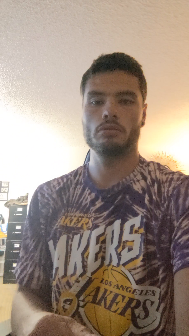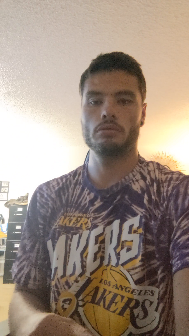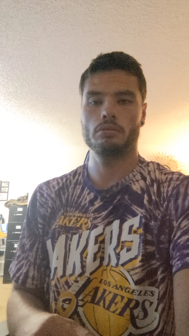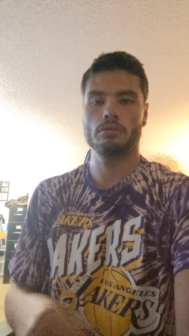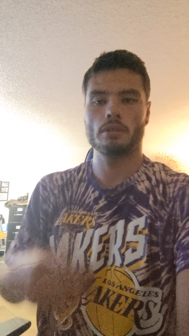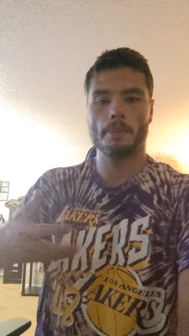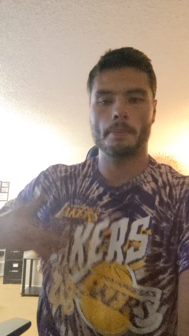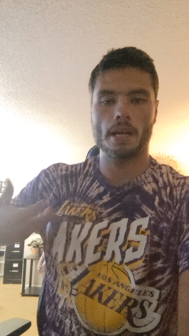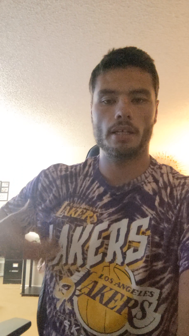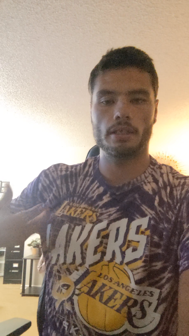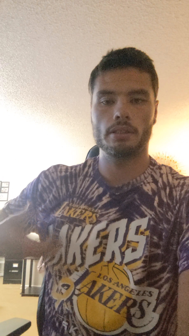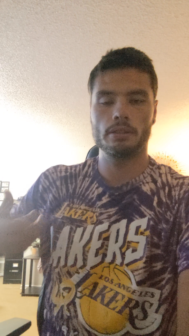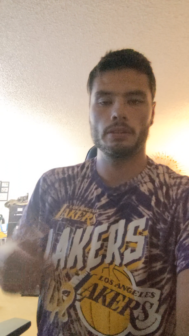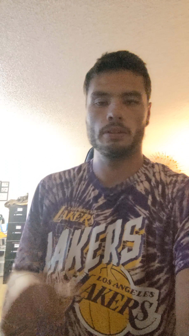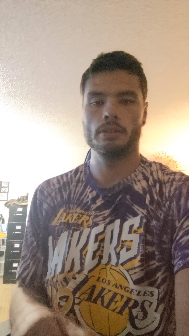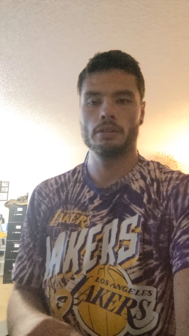monkey